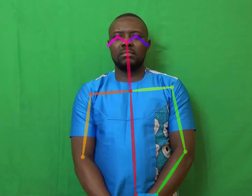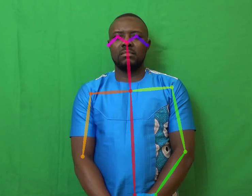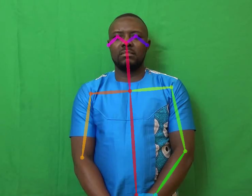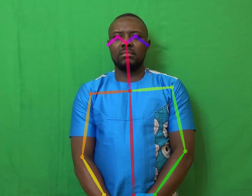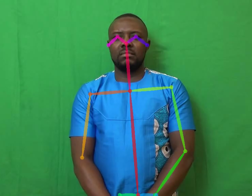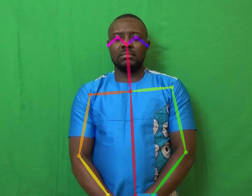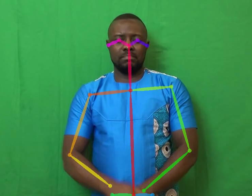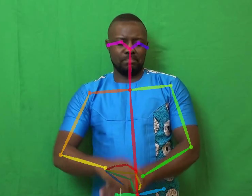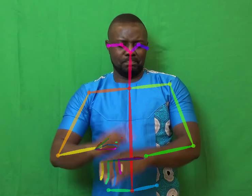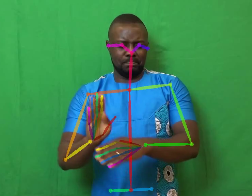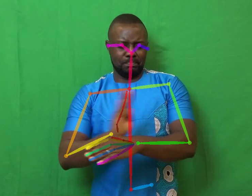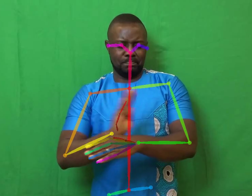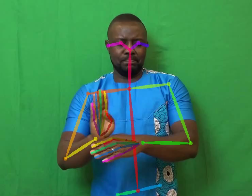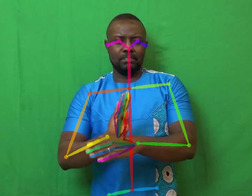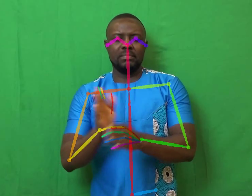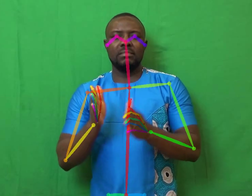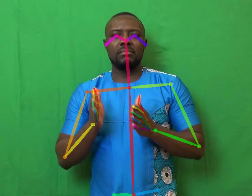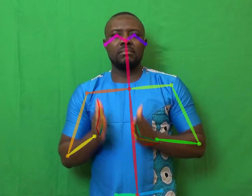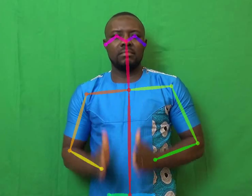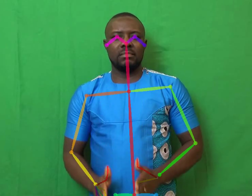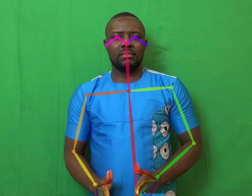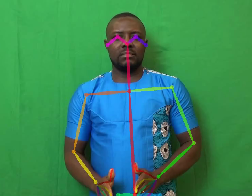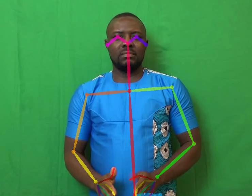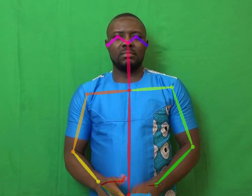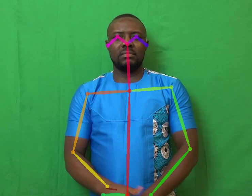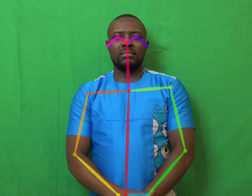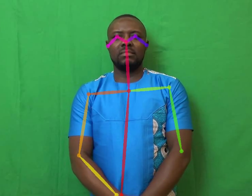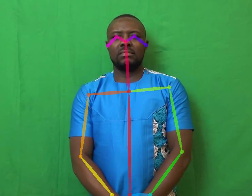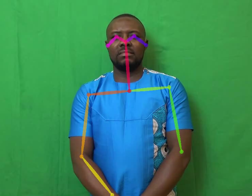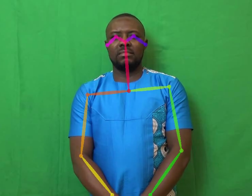businessman